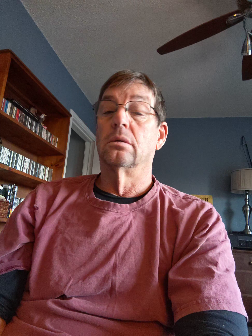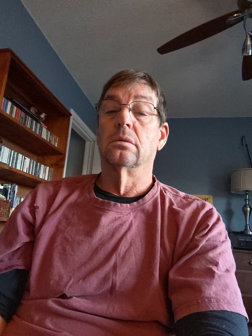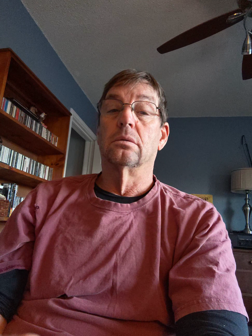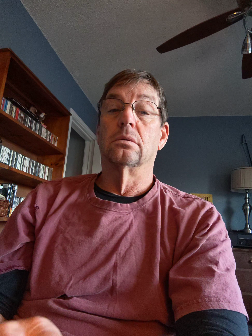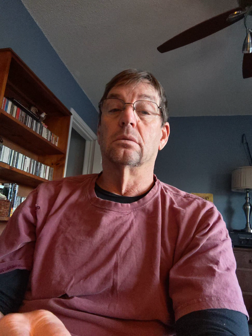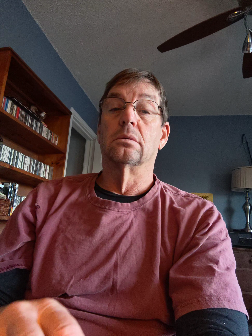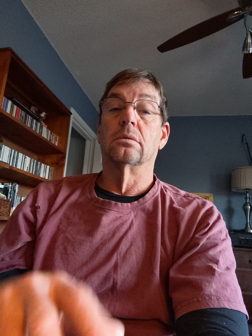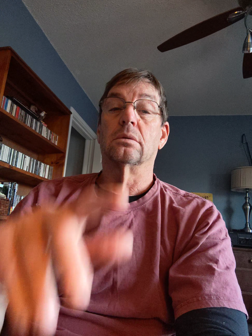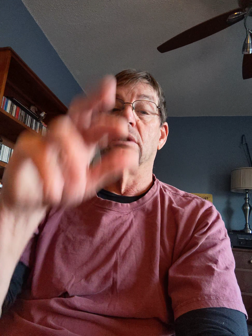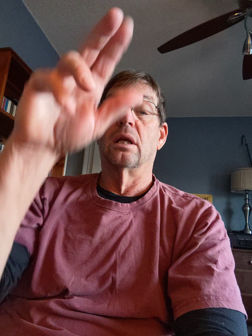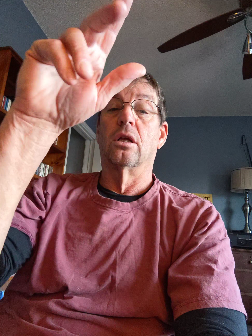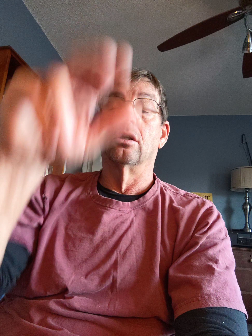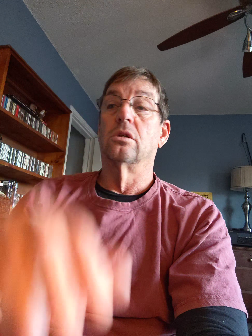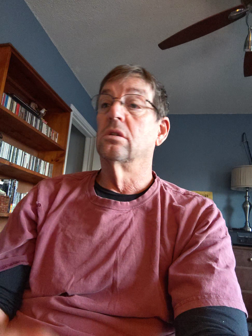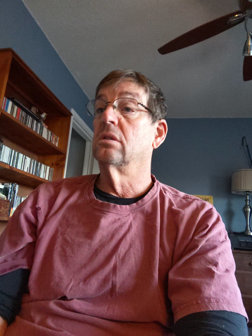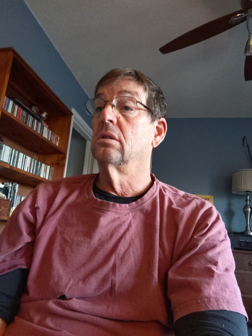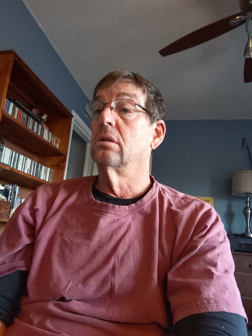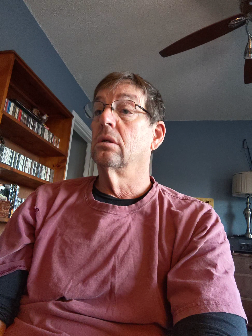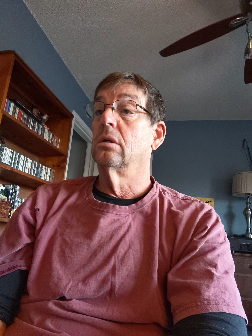stairs